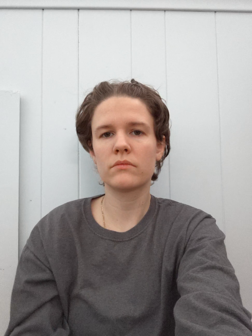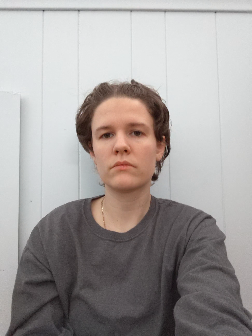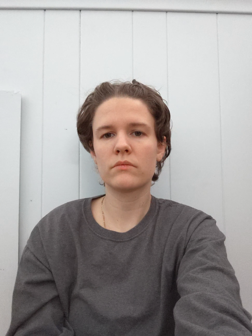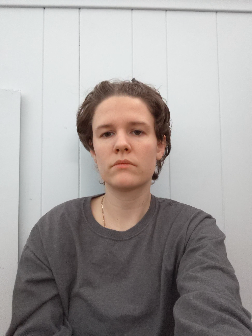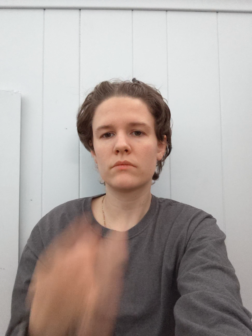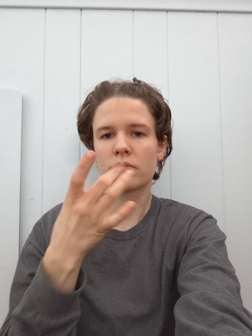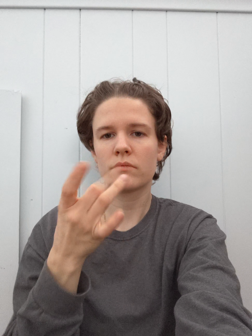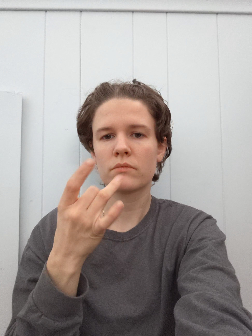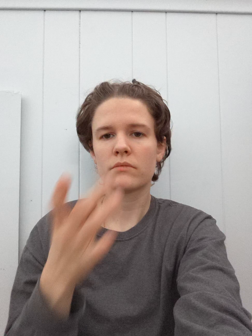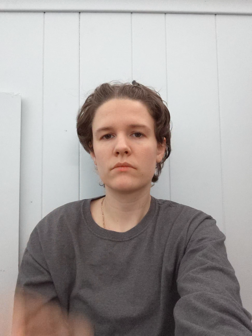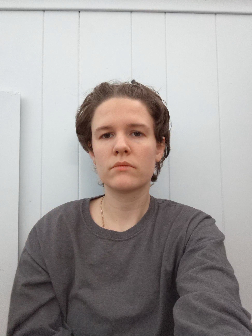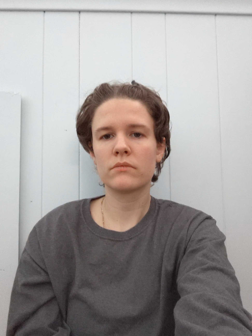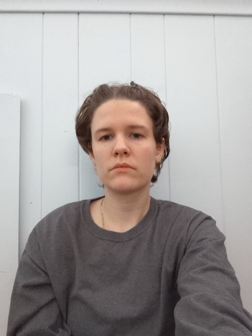snack